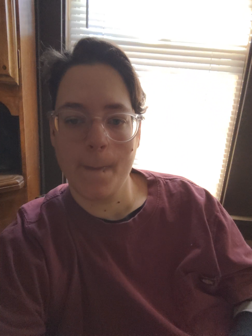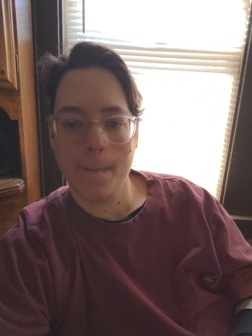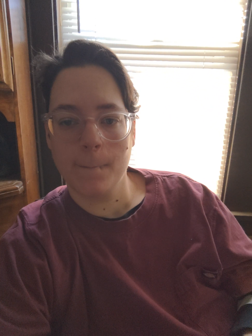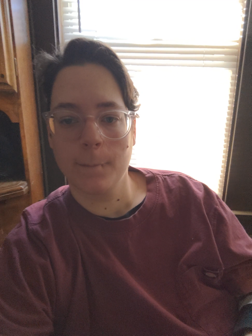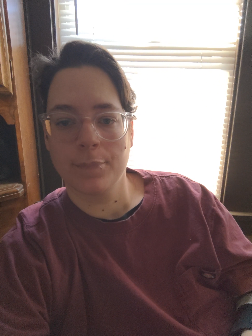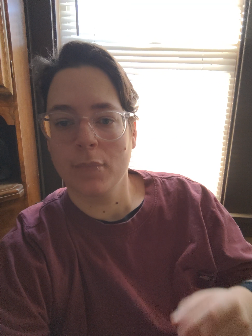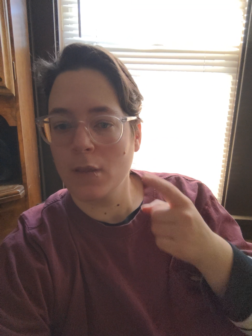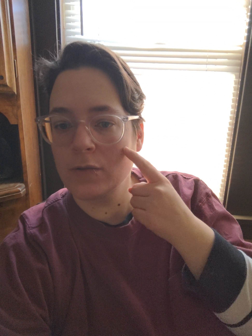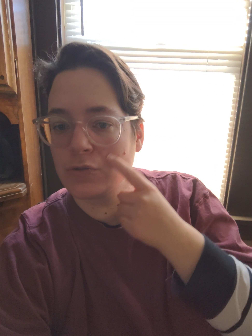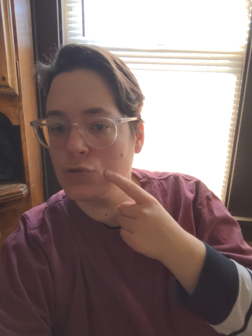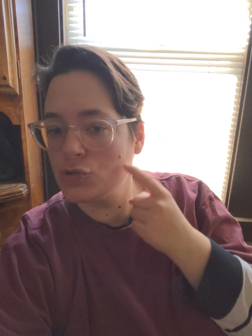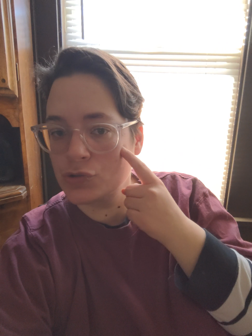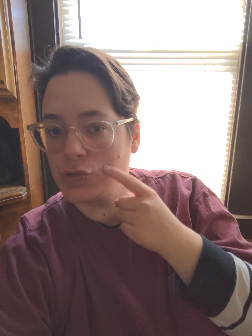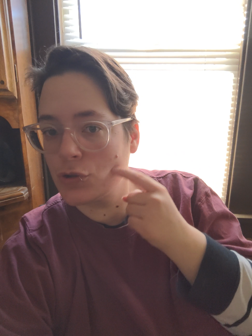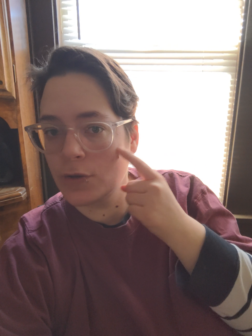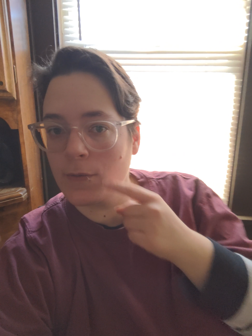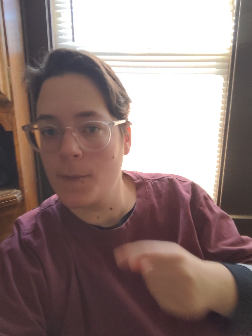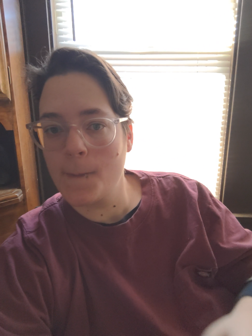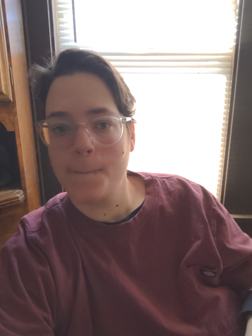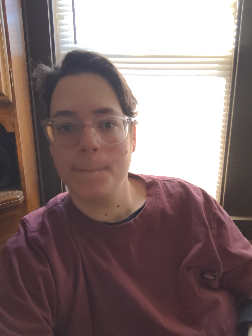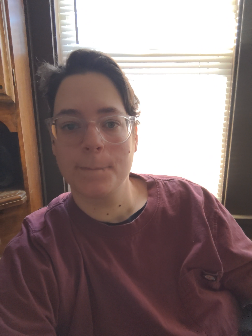cheek